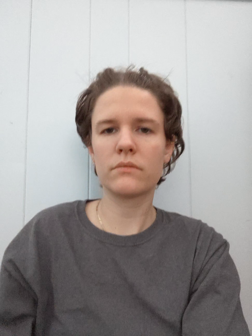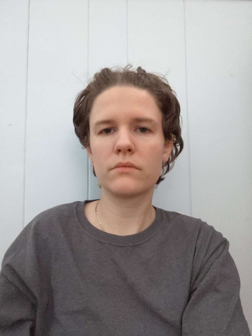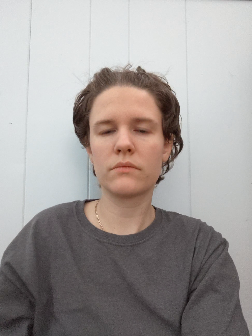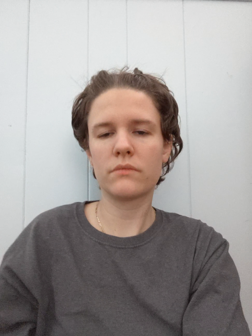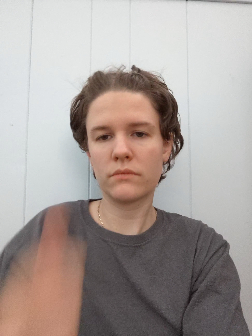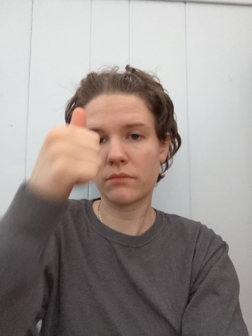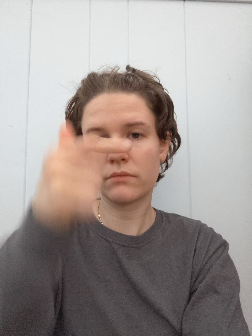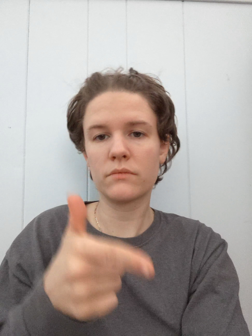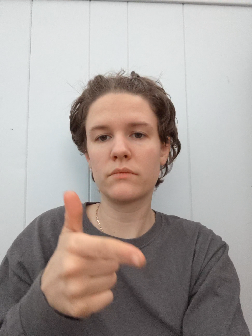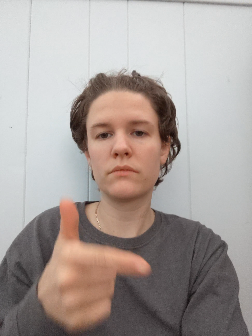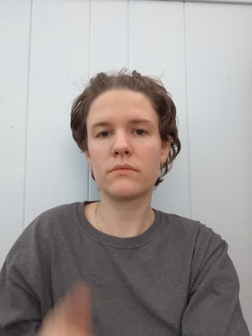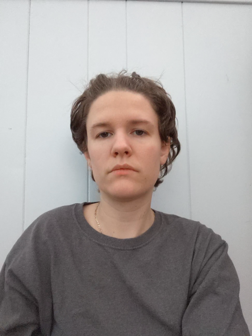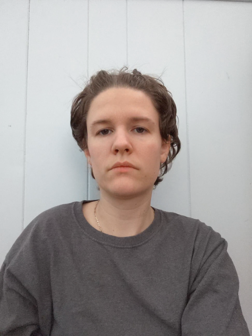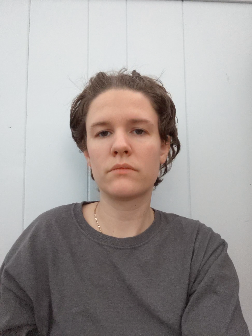brother